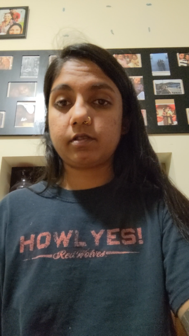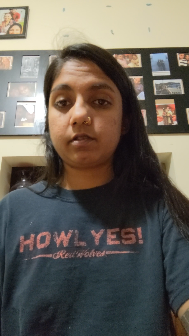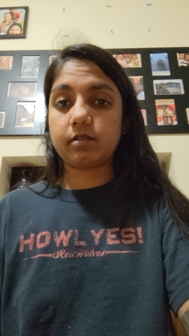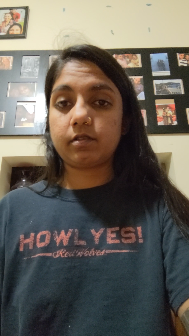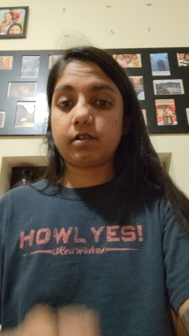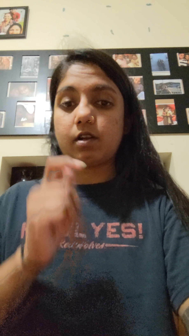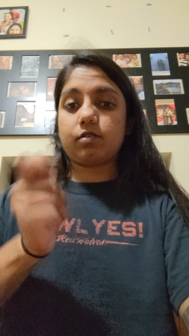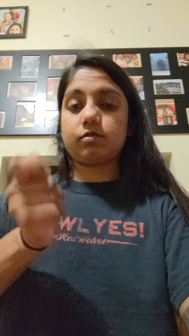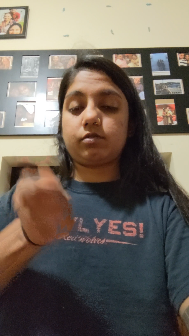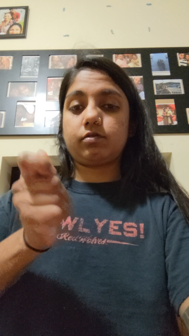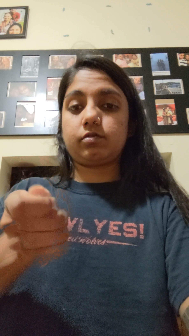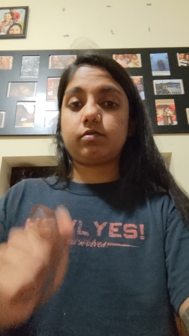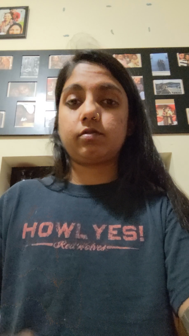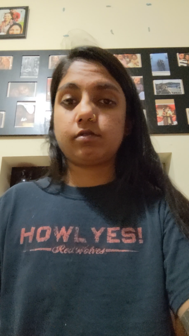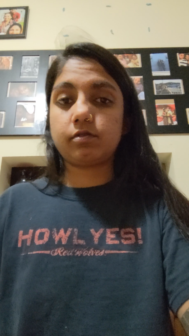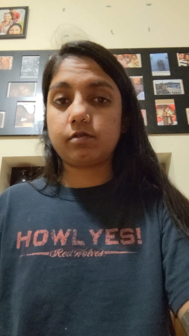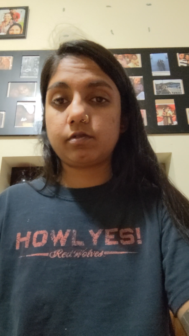cart